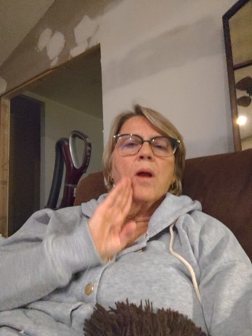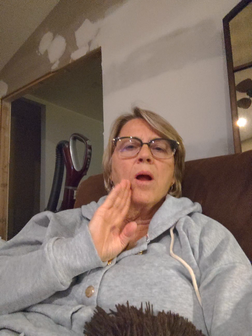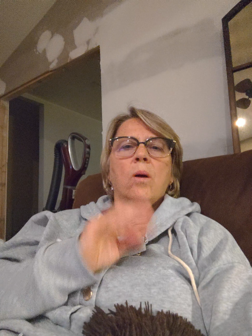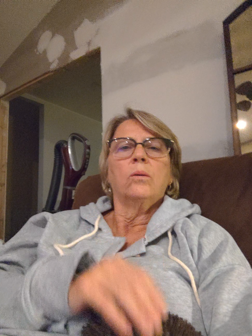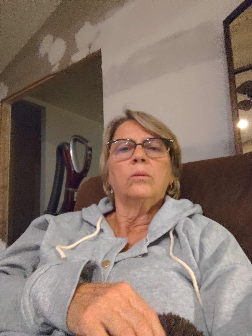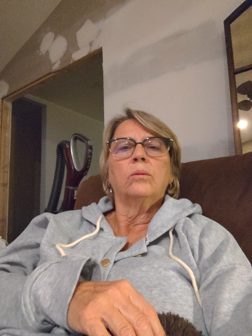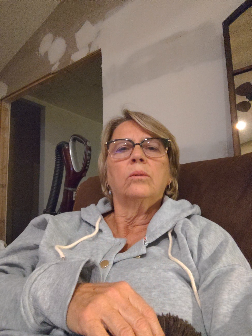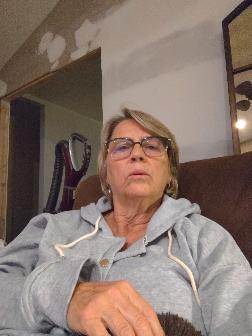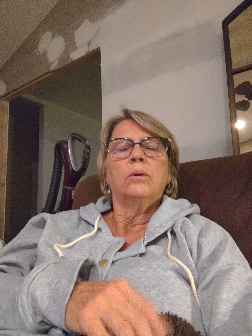brown